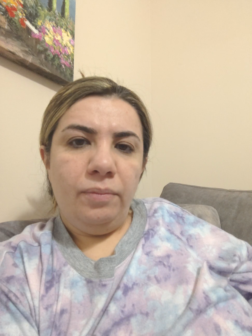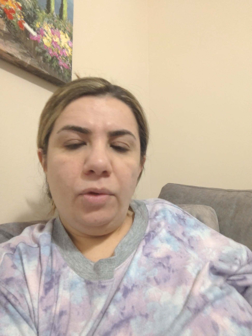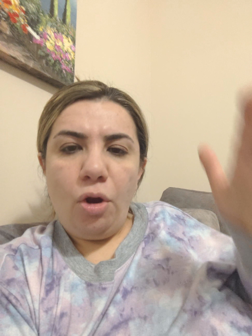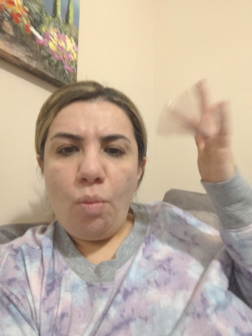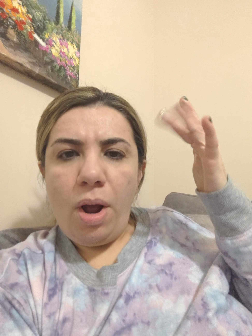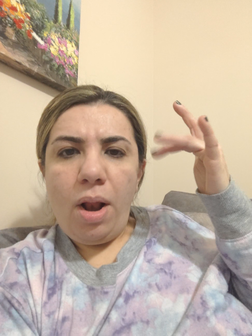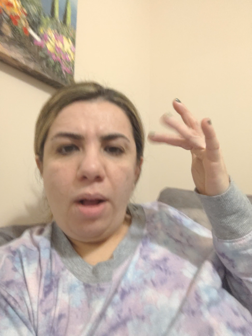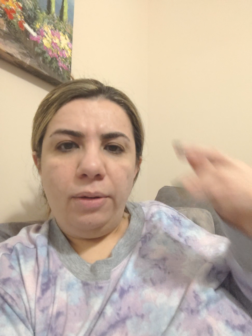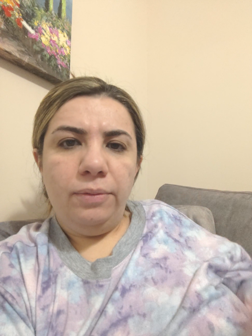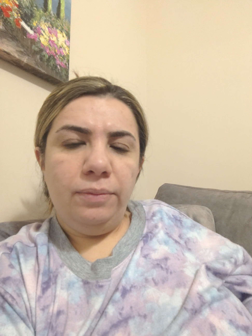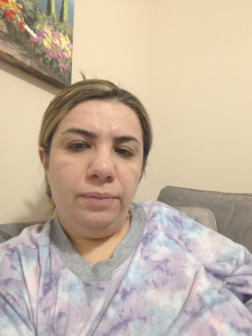why